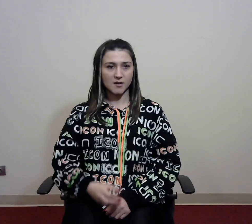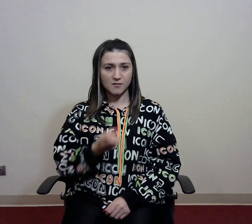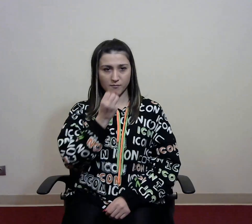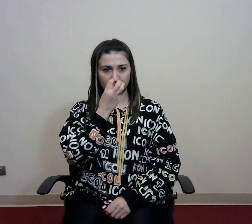bakı